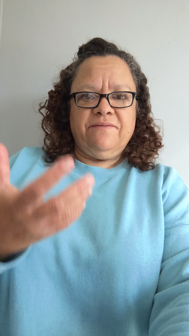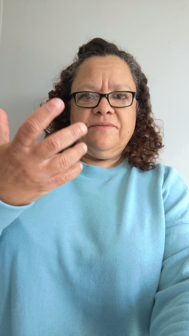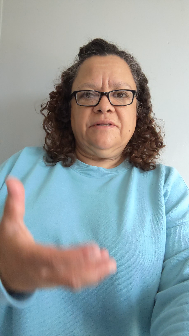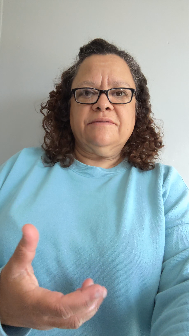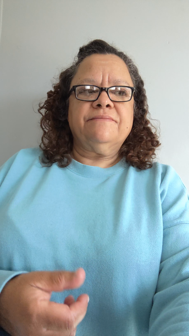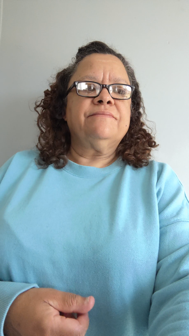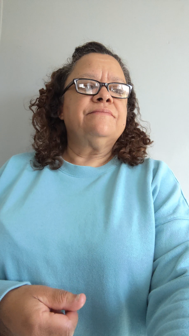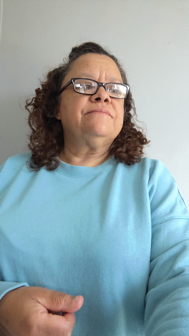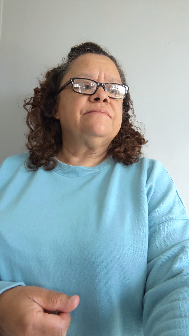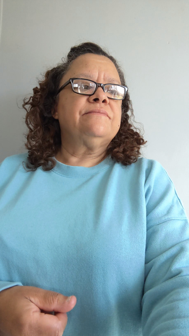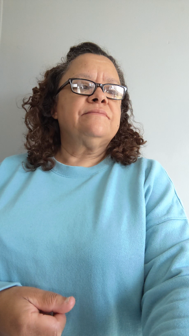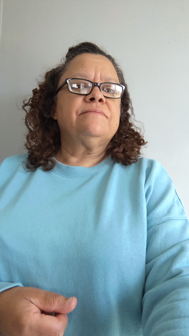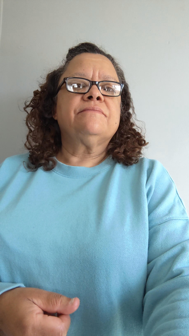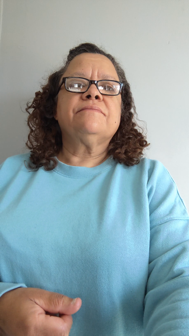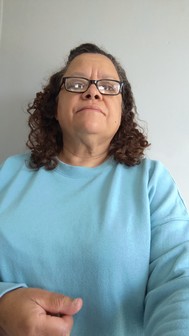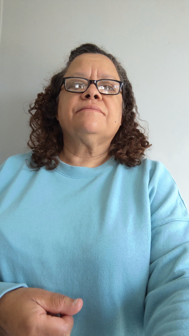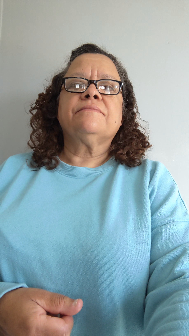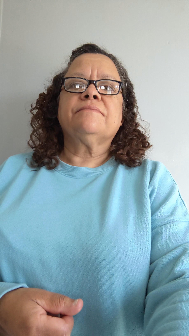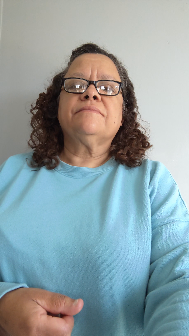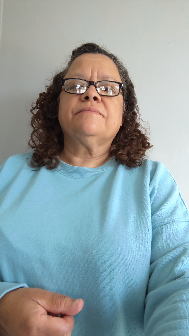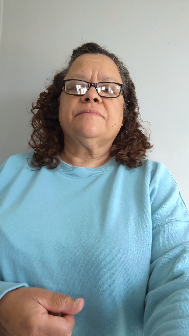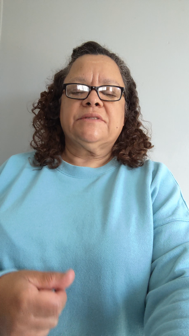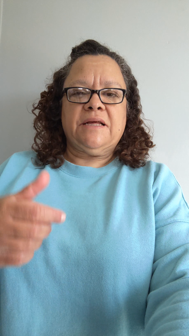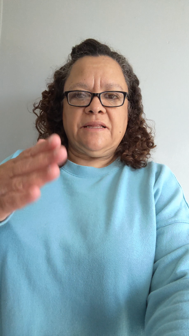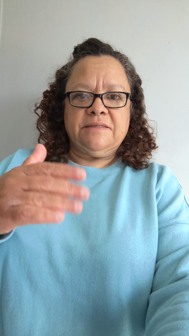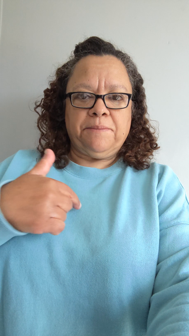let me